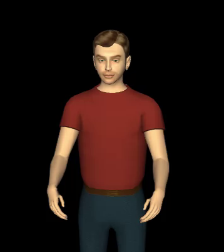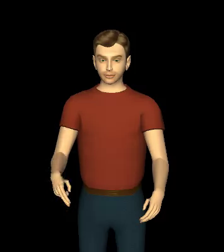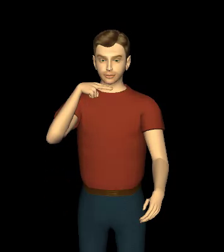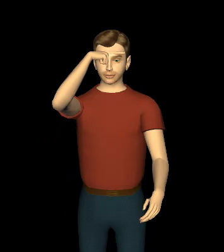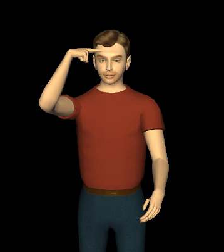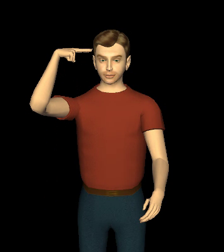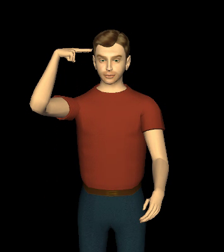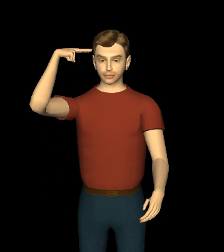أسود